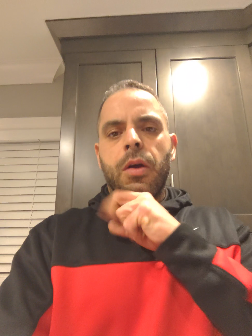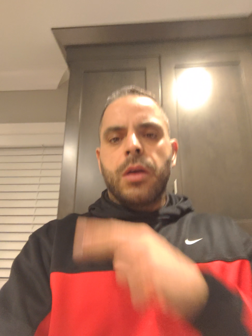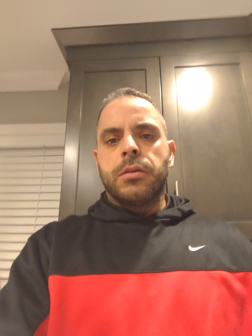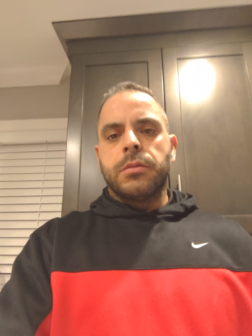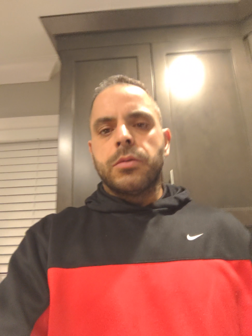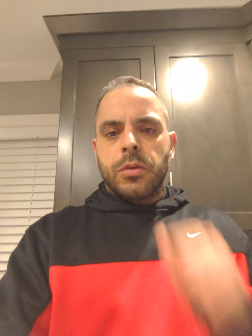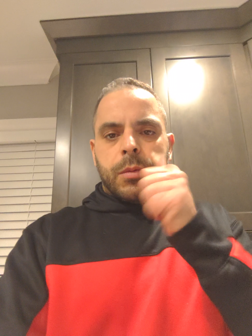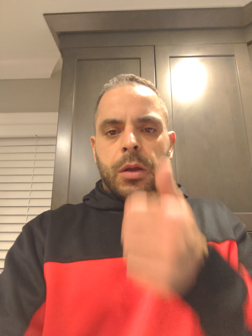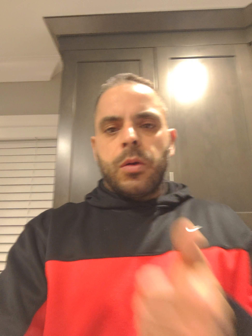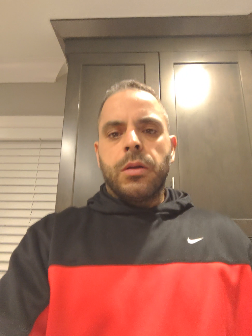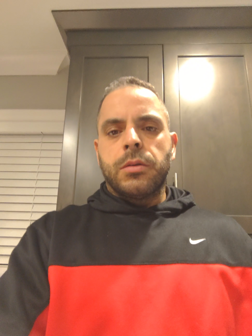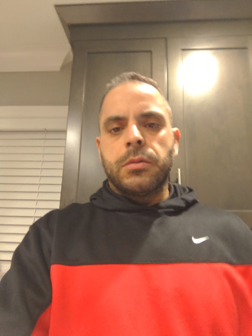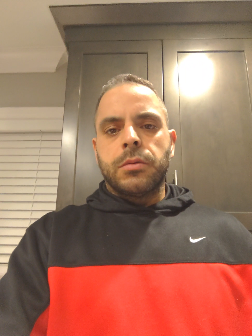tomorrow